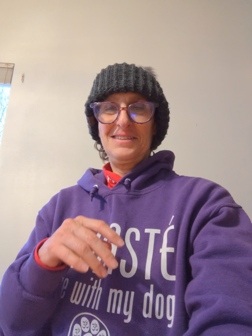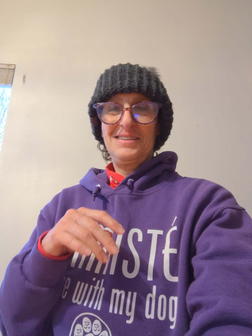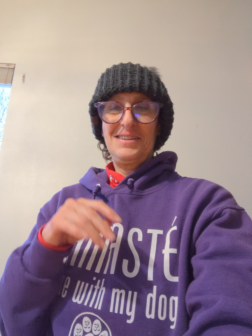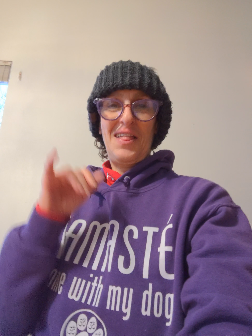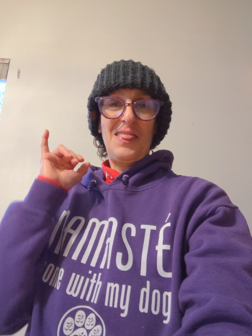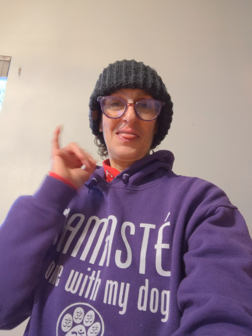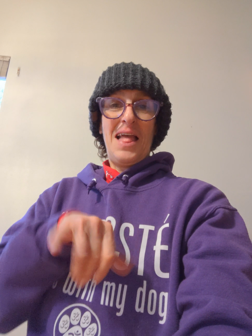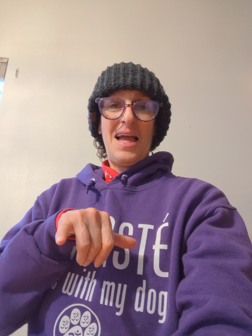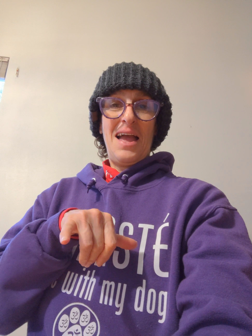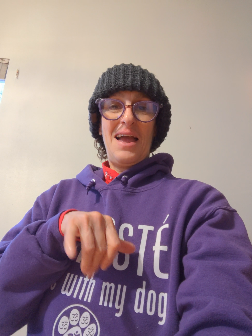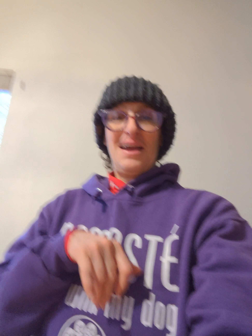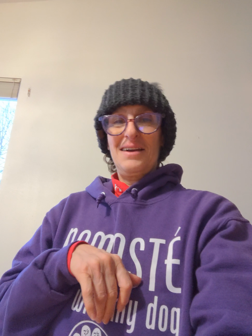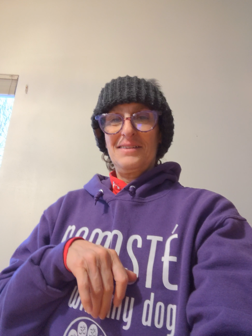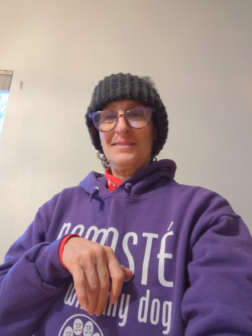that